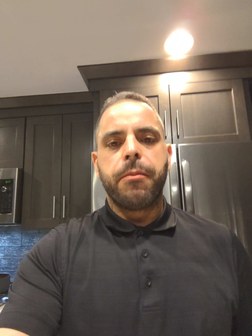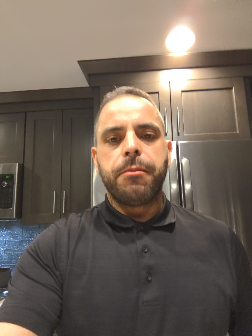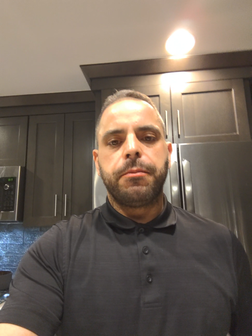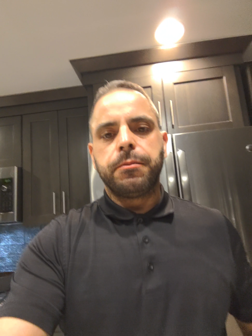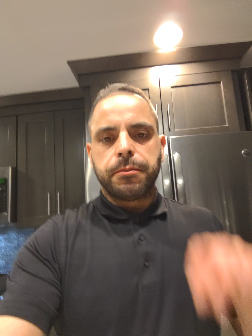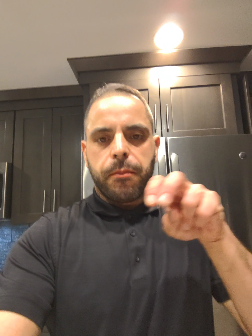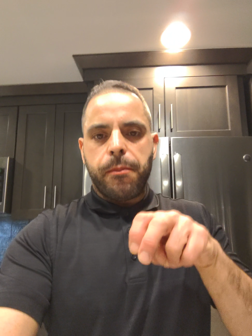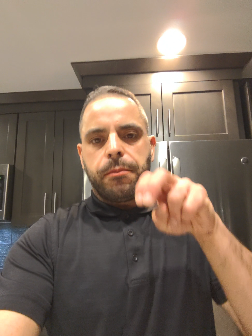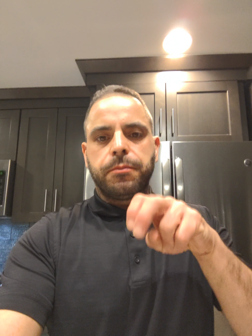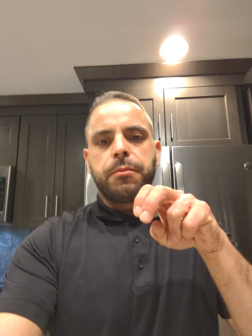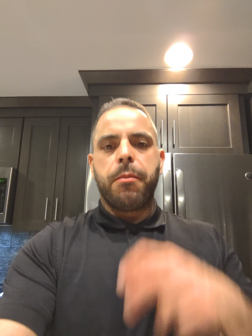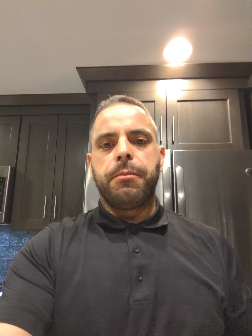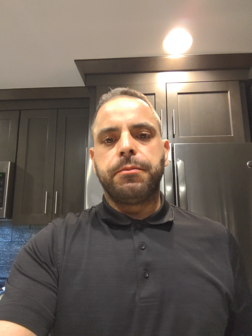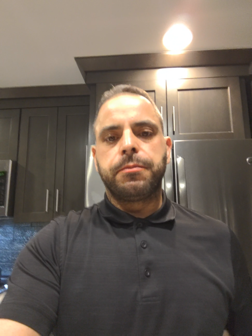chair